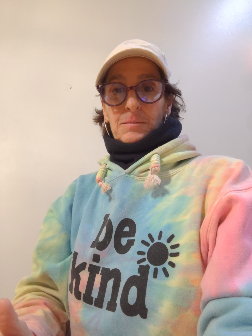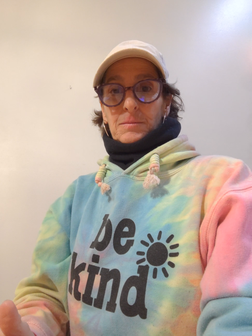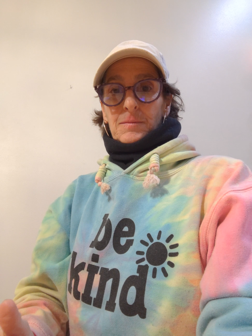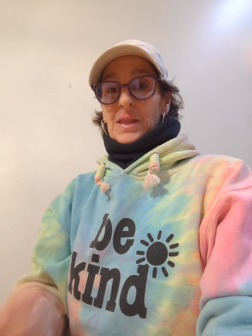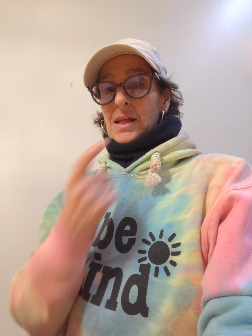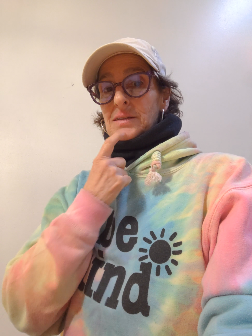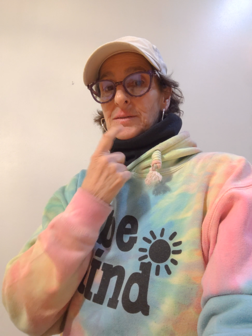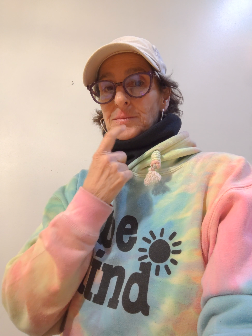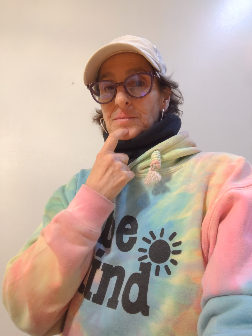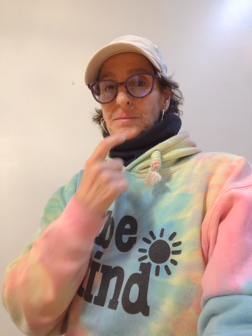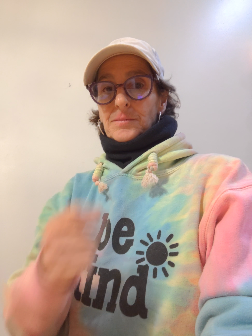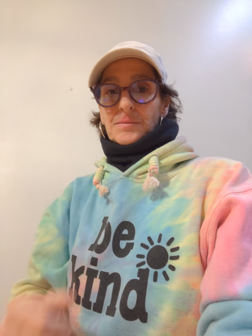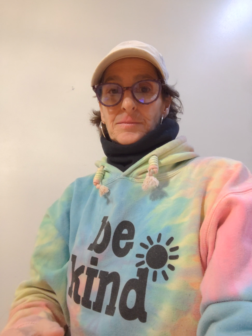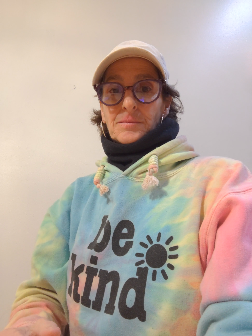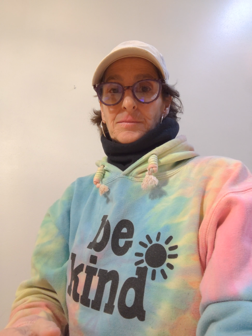window